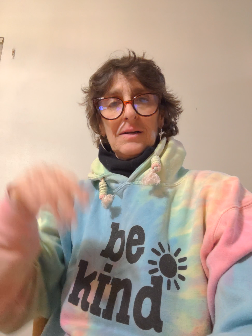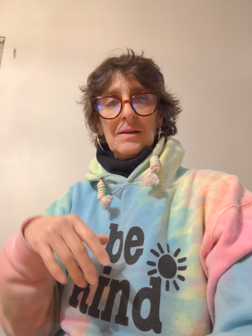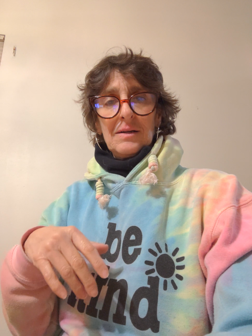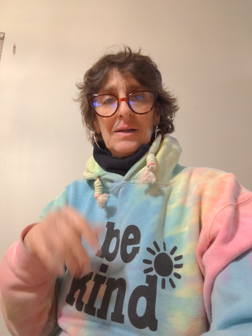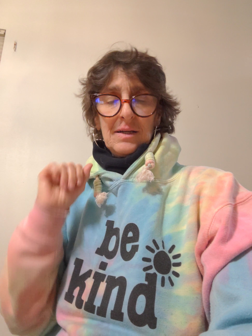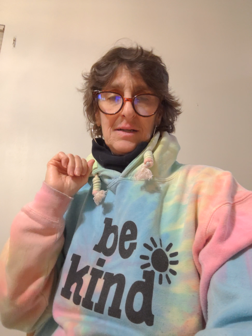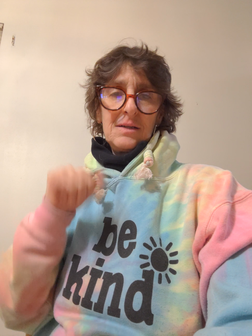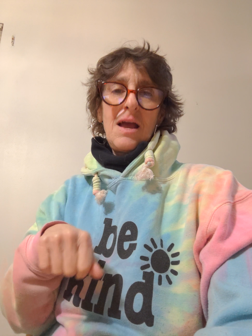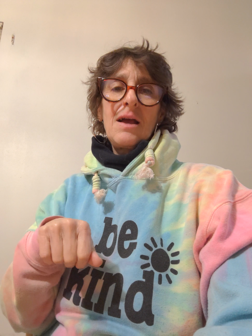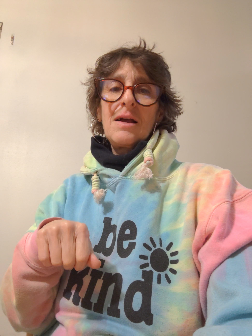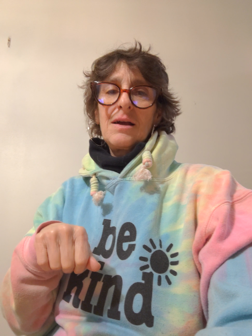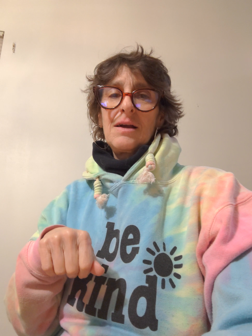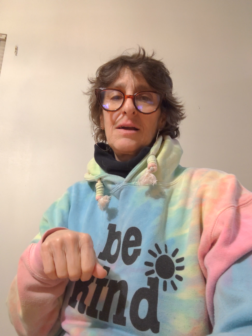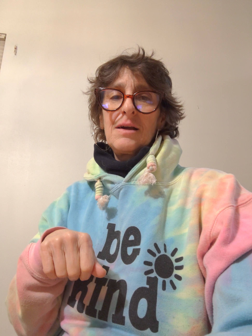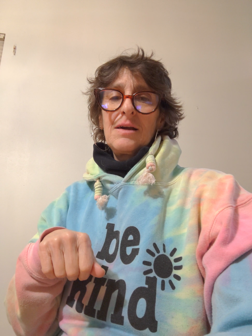can